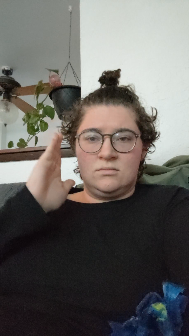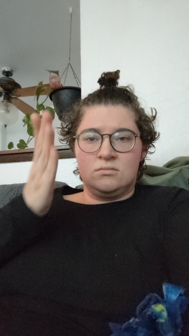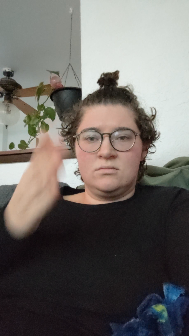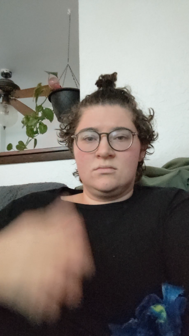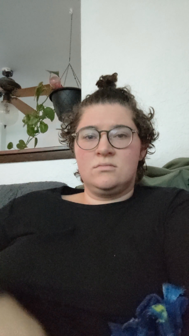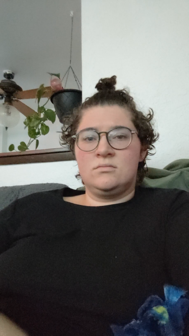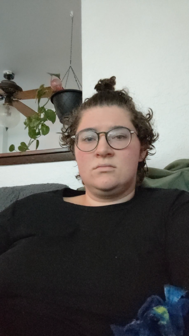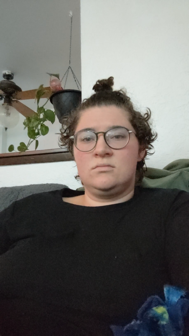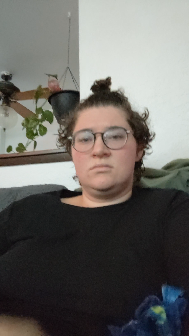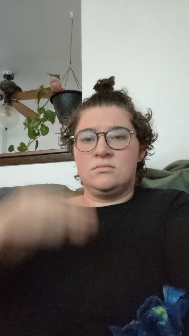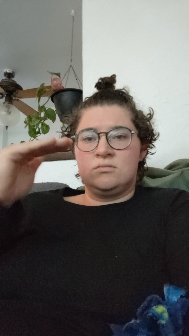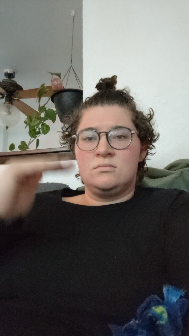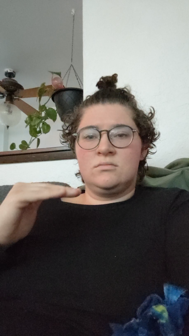short